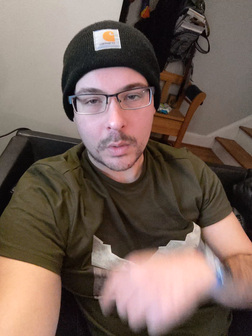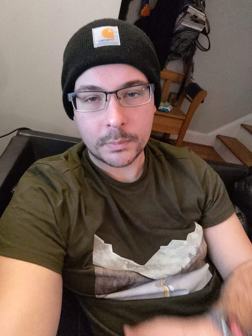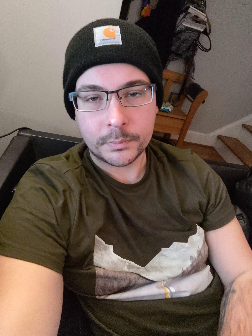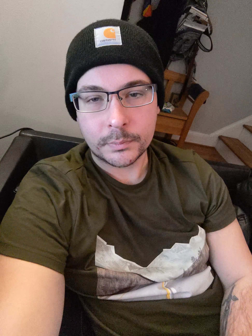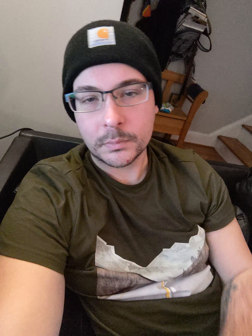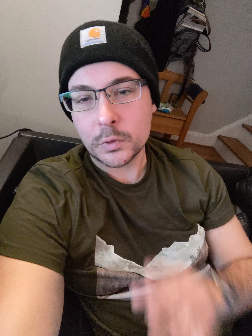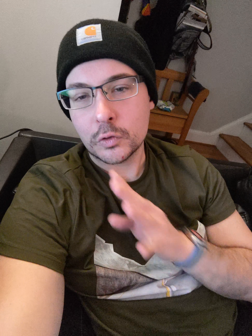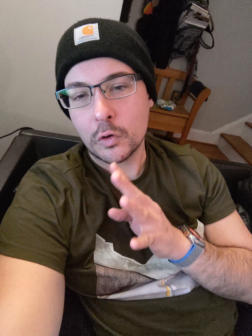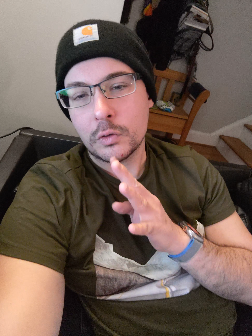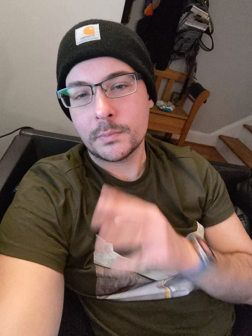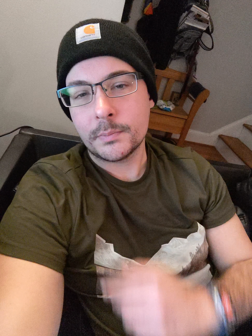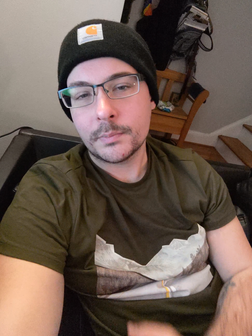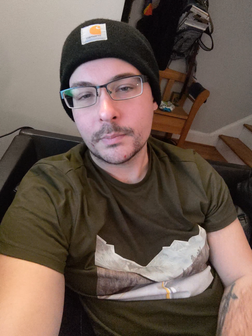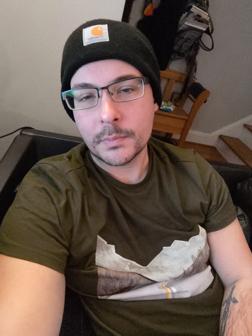talk